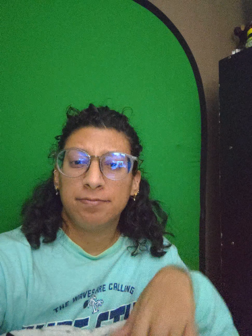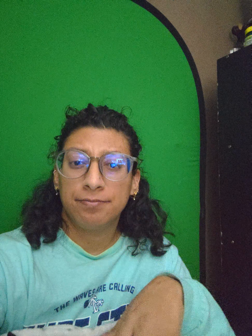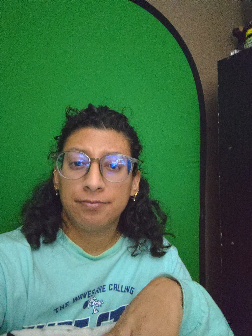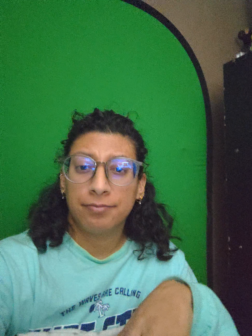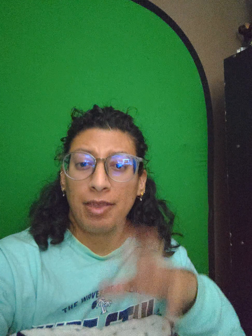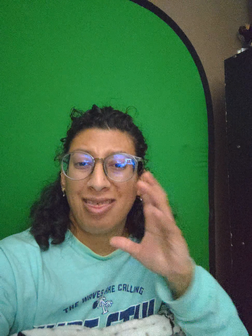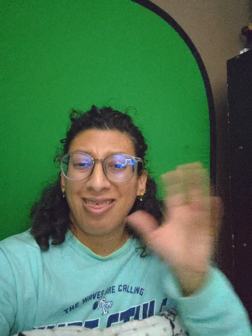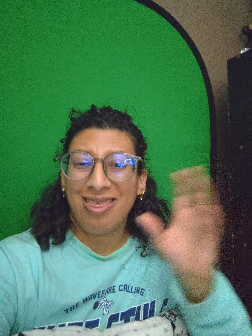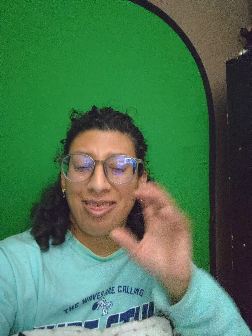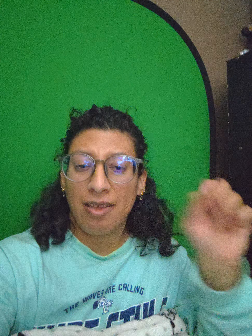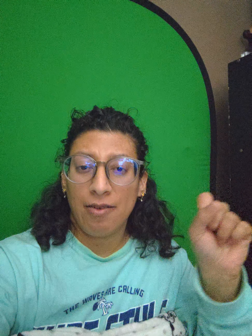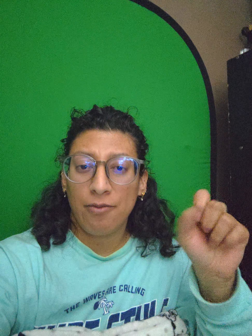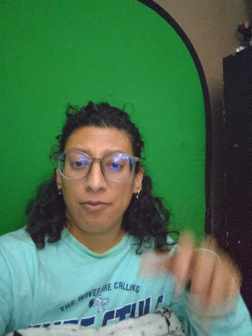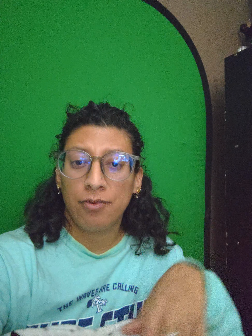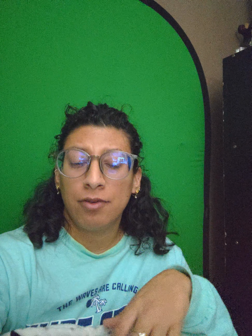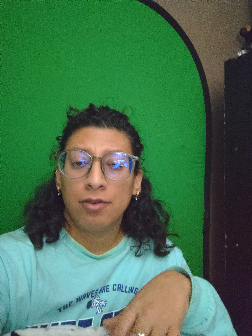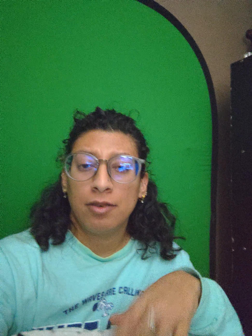loud